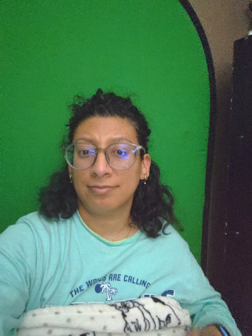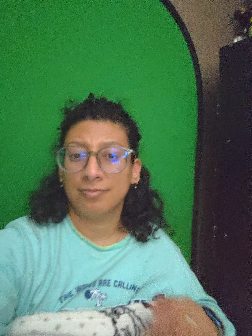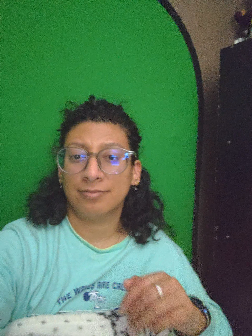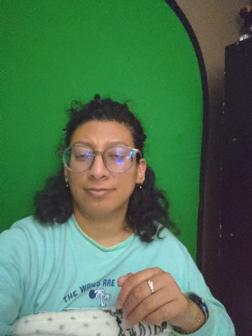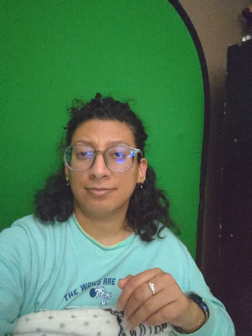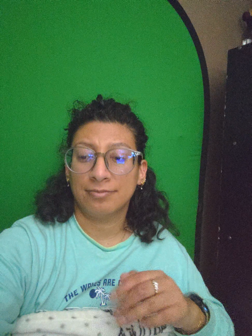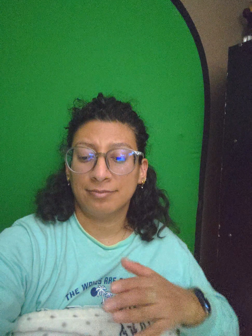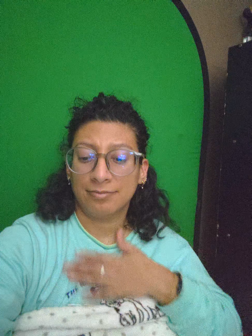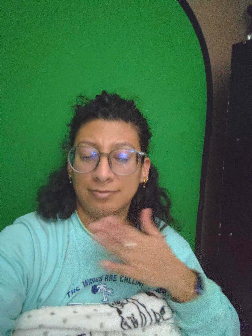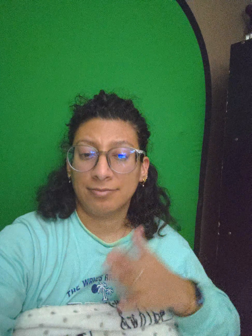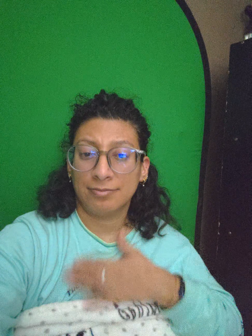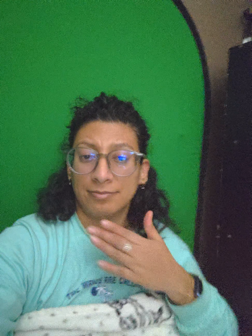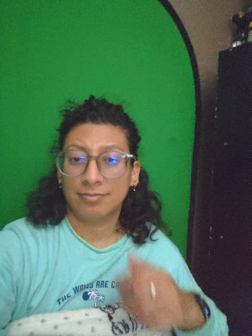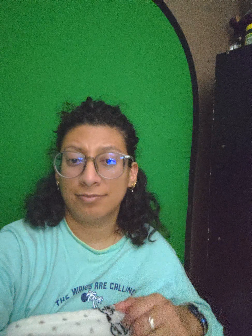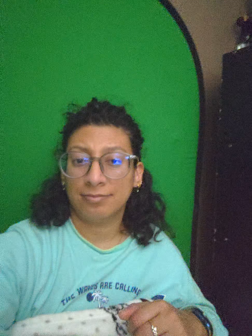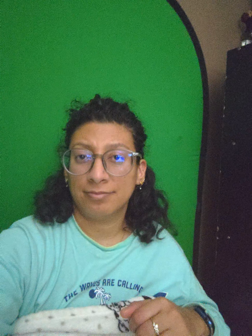happy